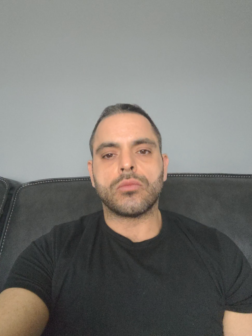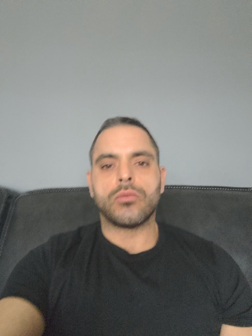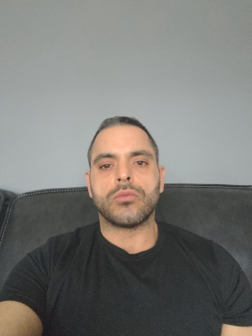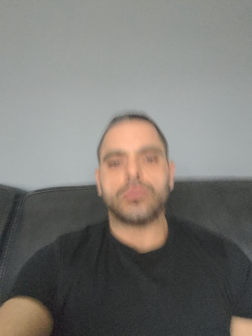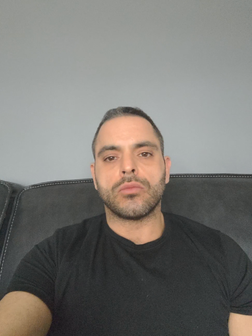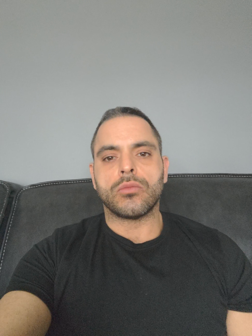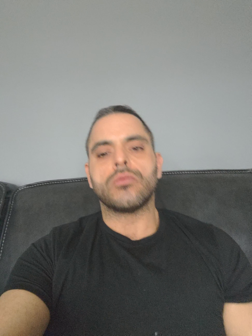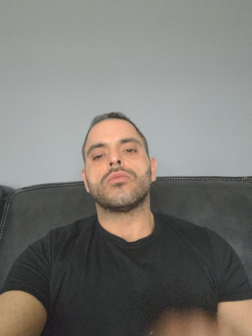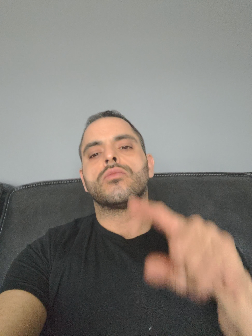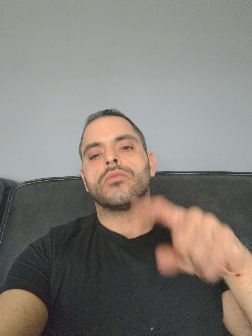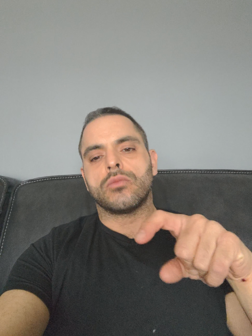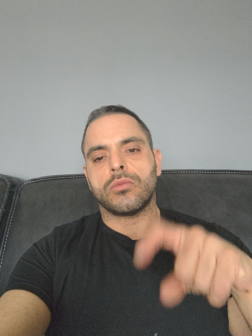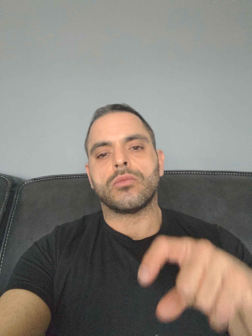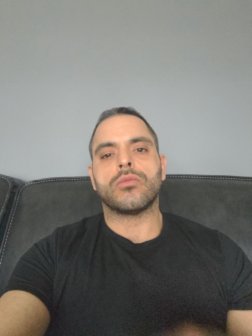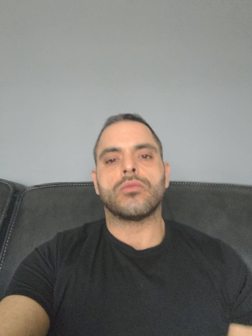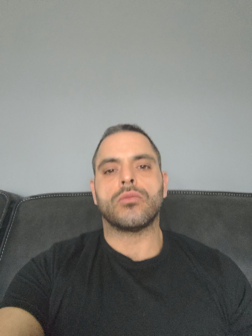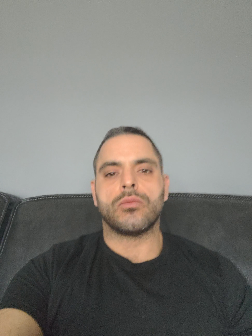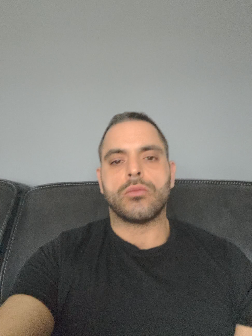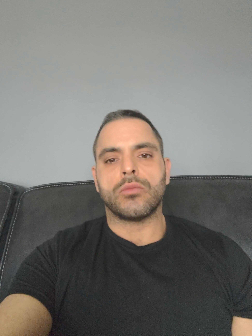time